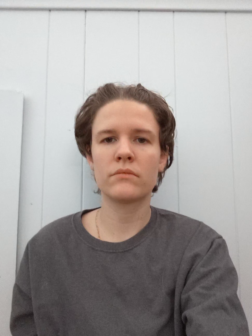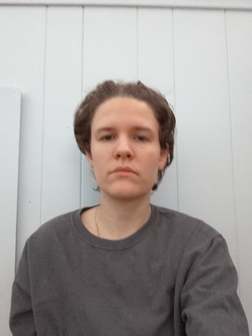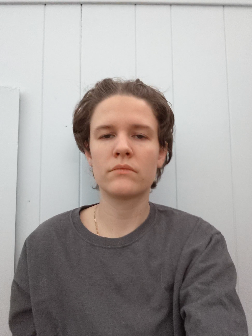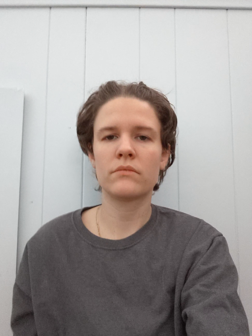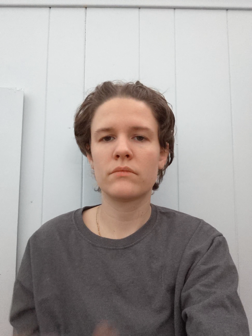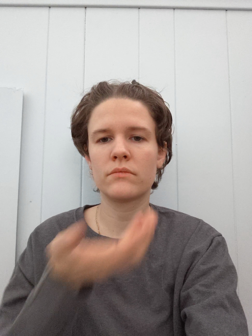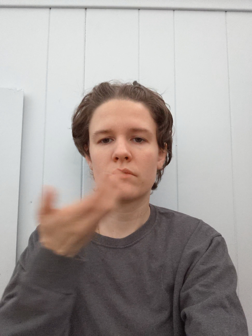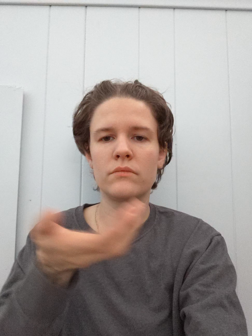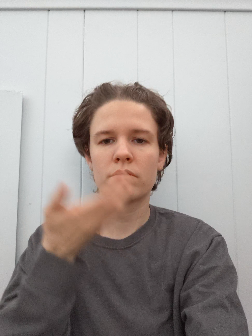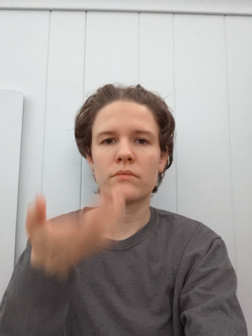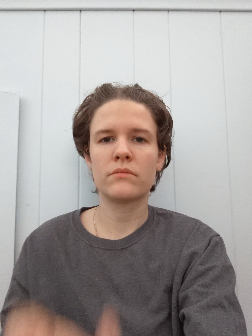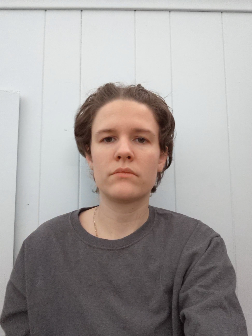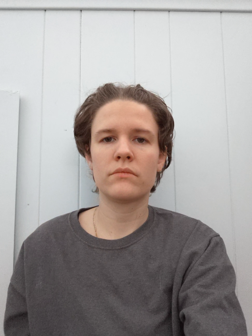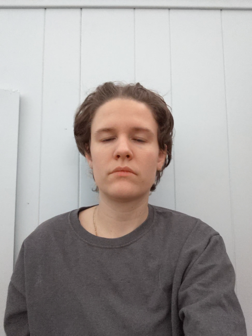cereal